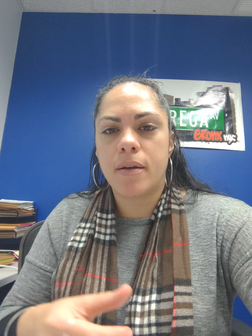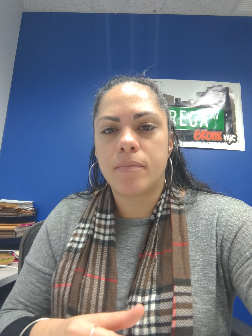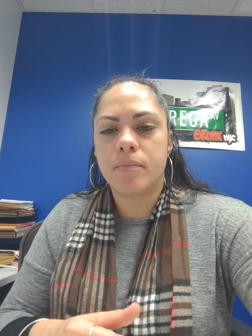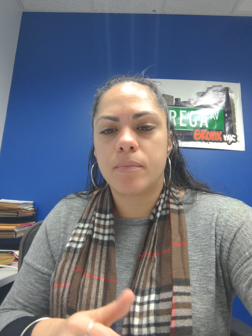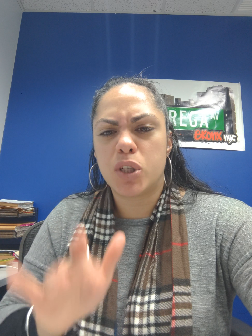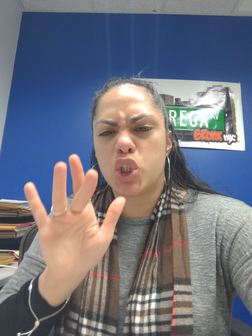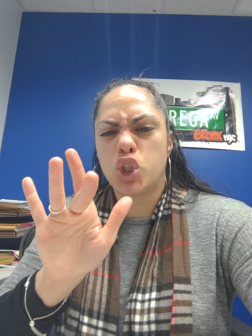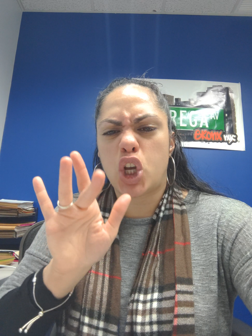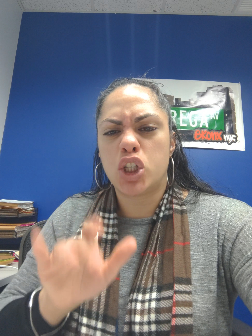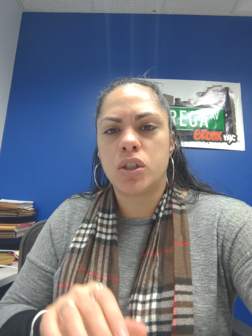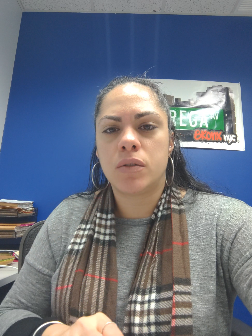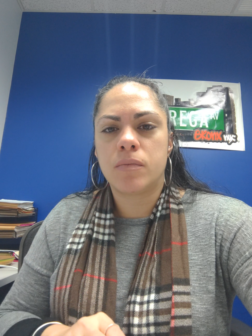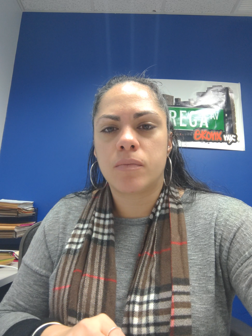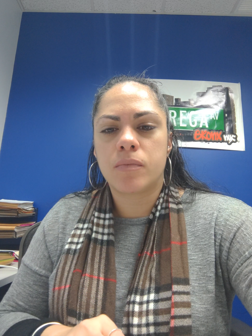touch